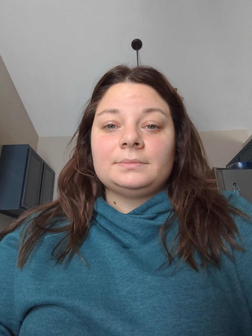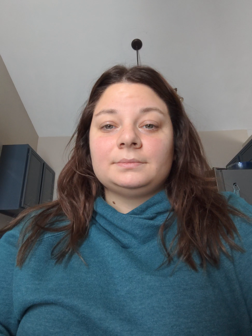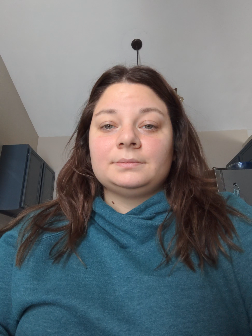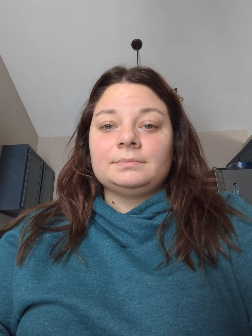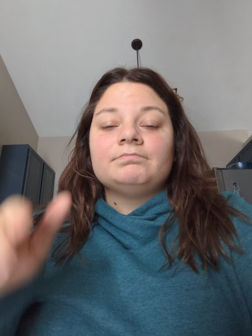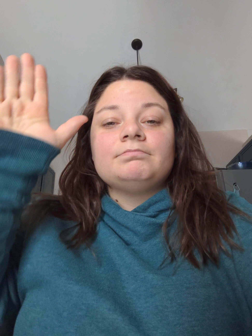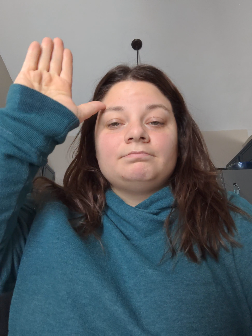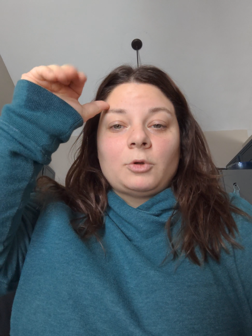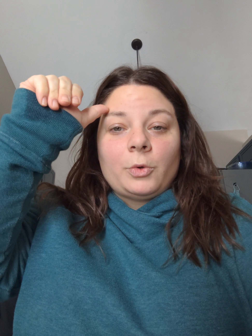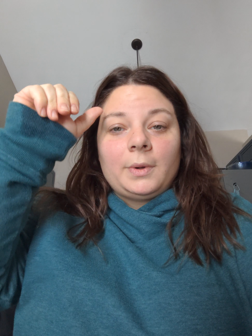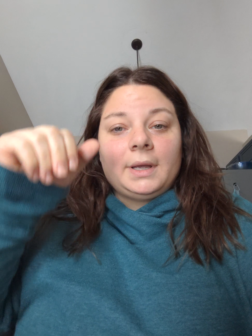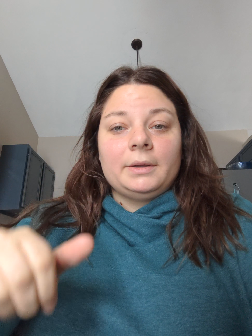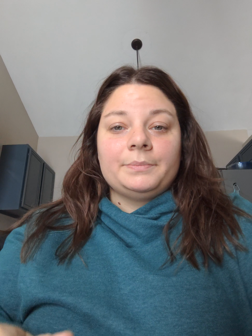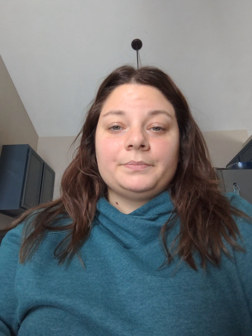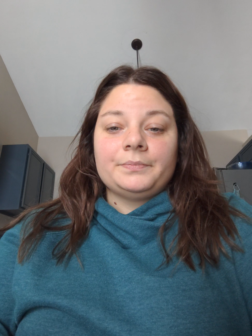donkey